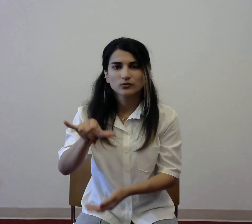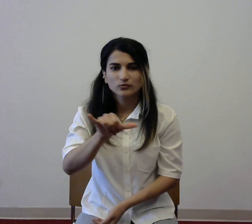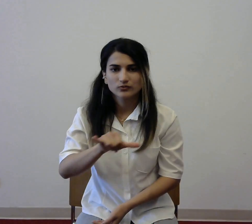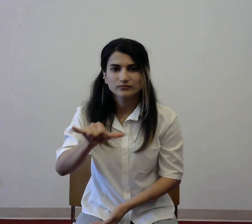harda